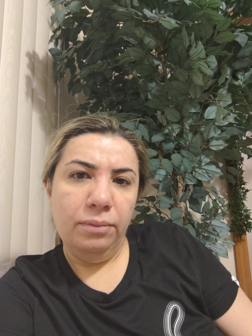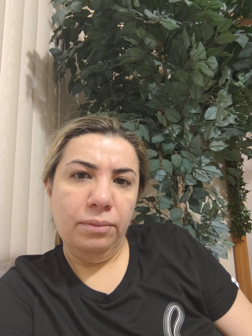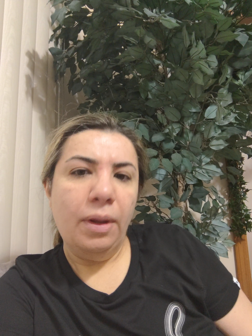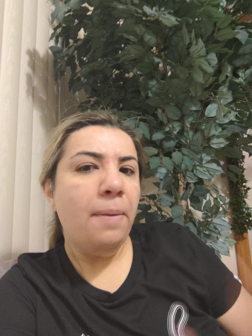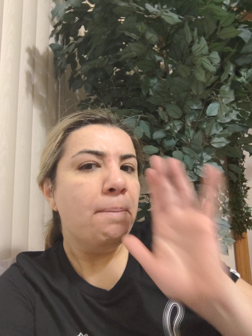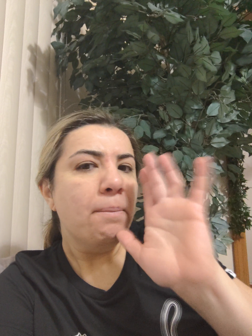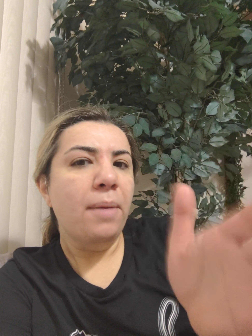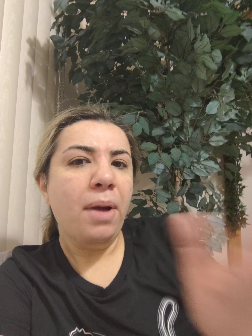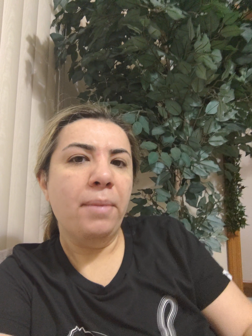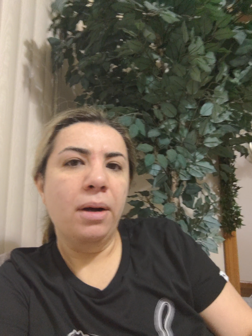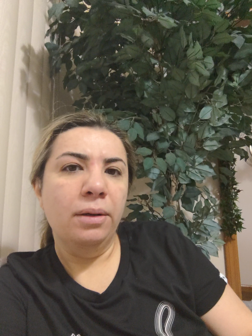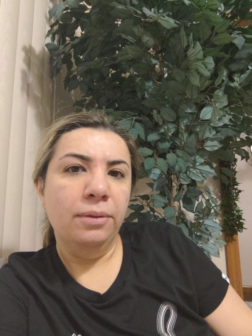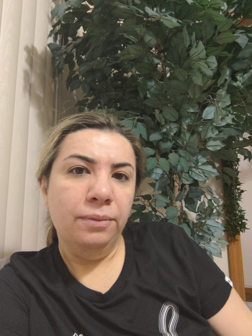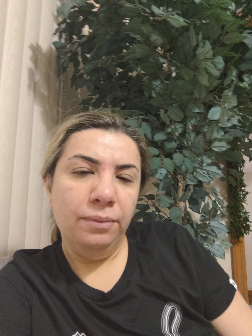grandma